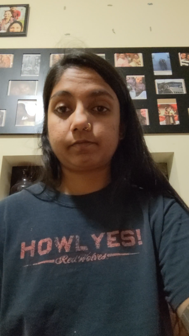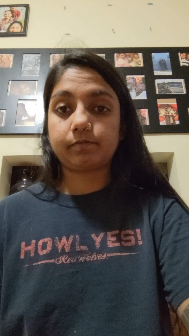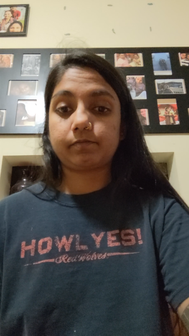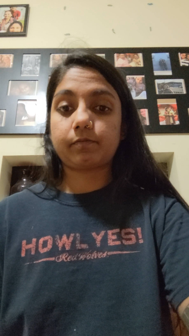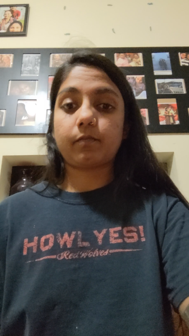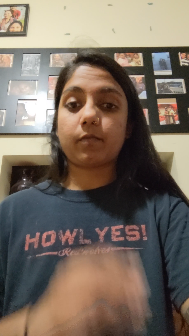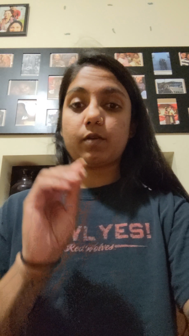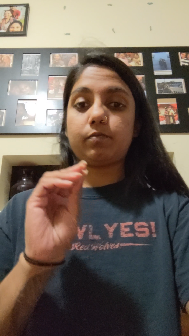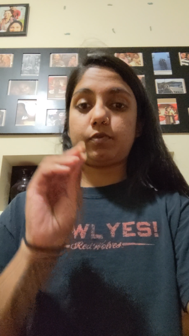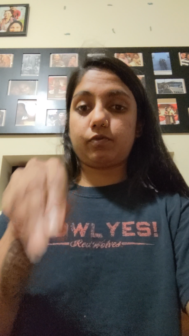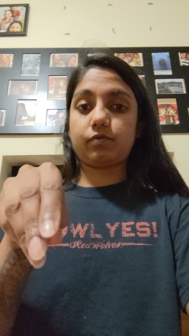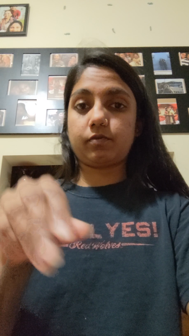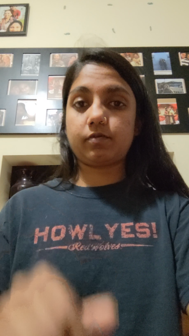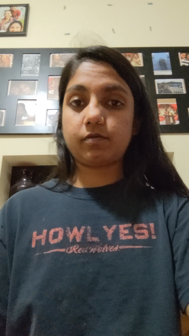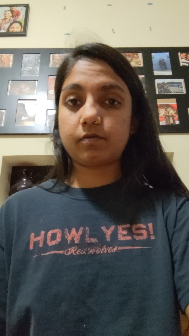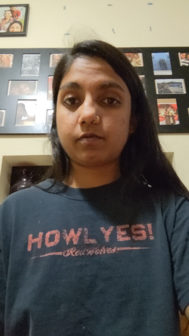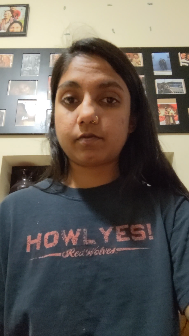put